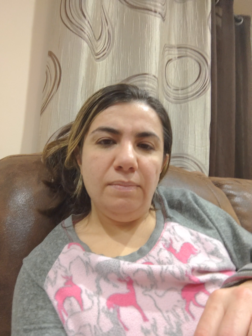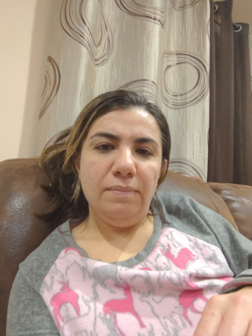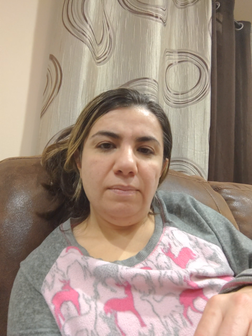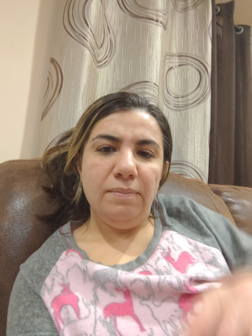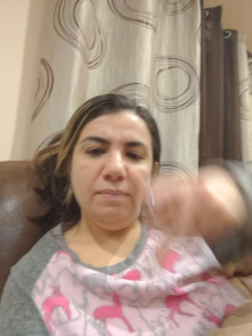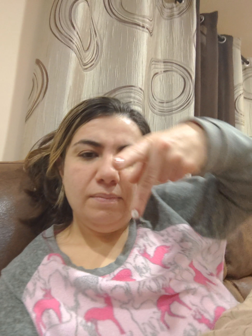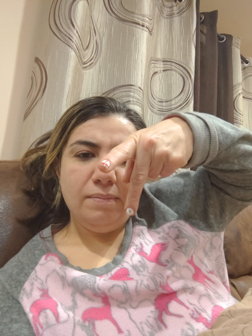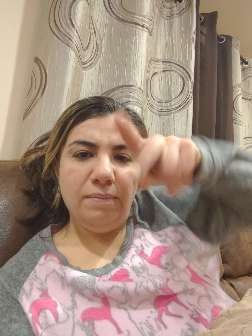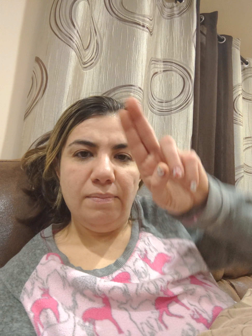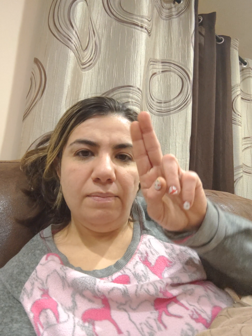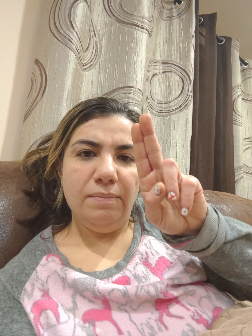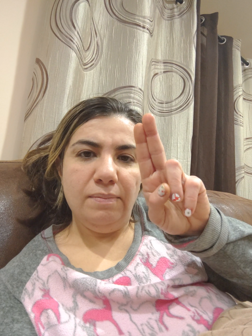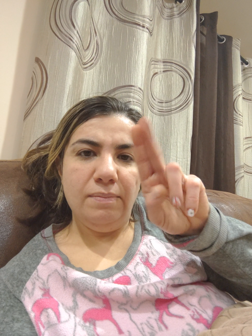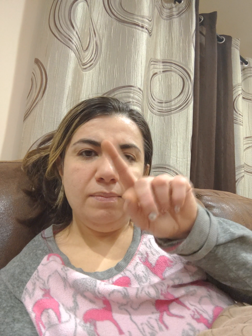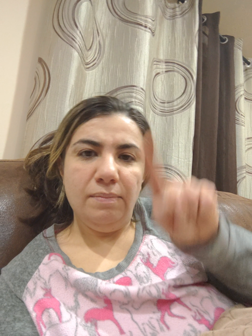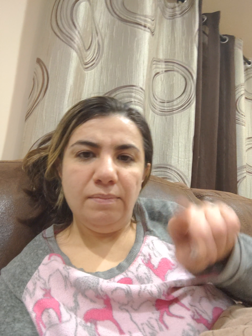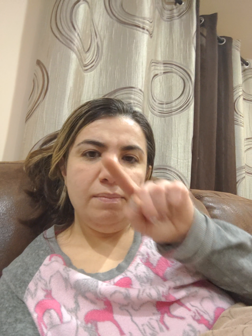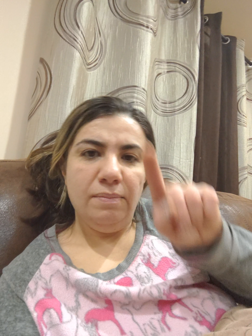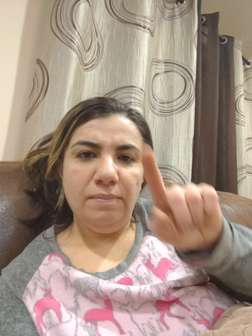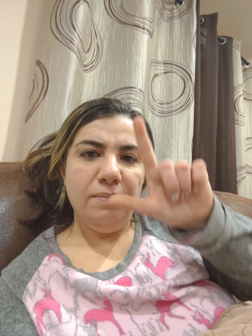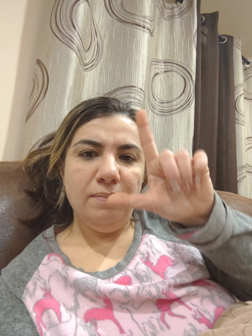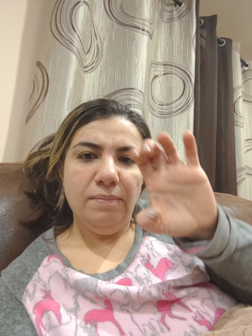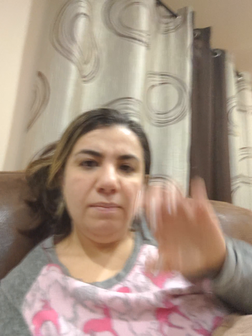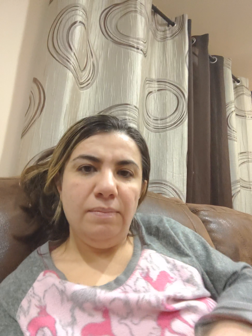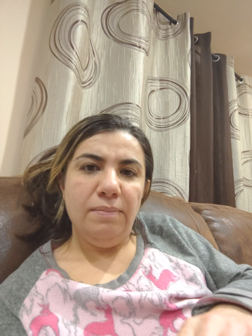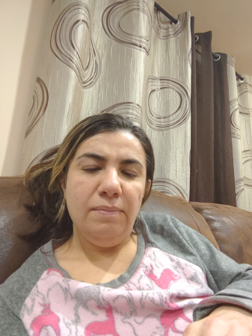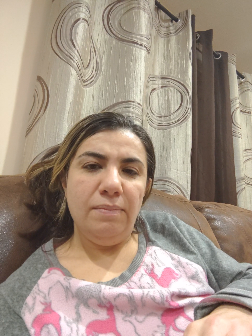puzzle